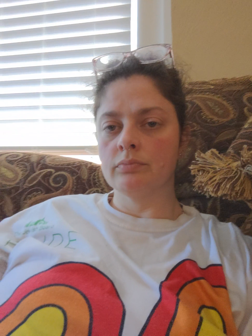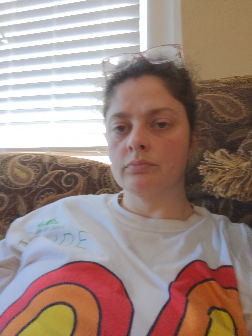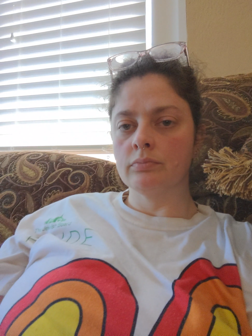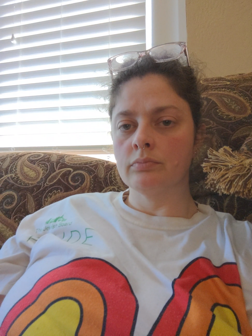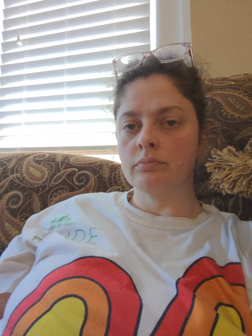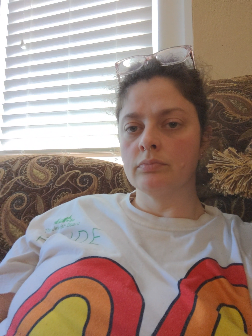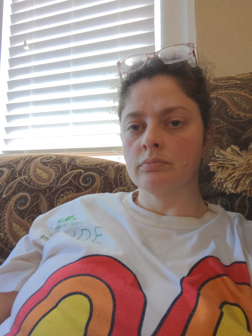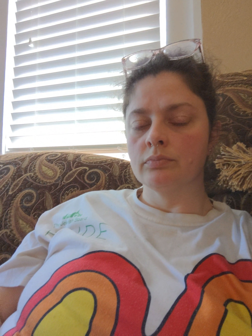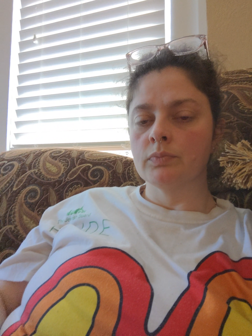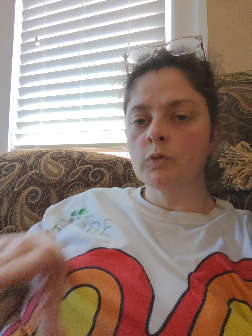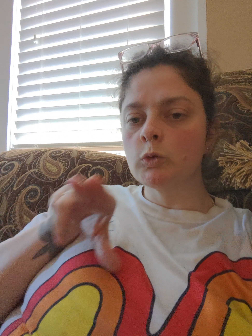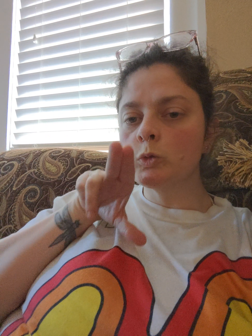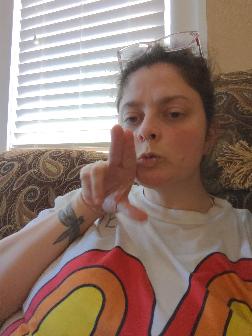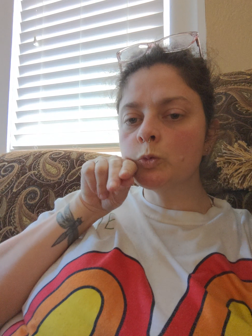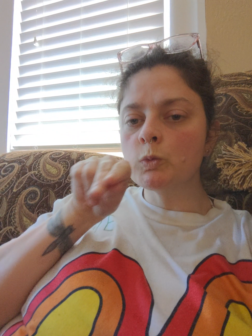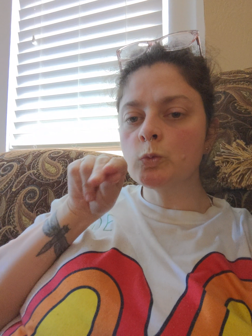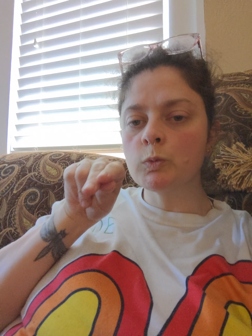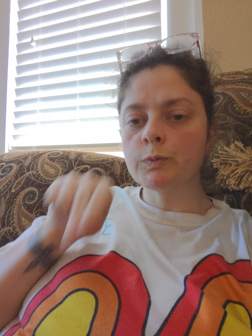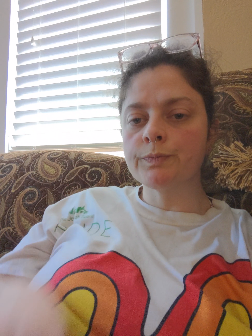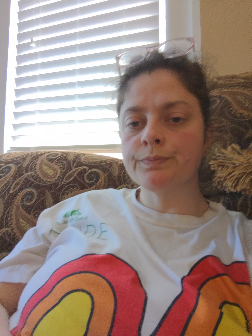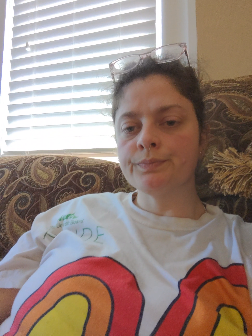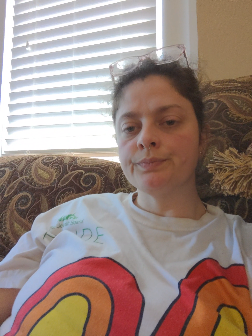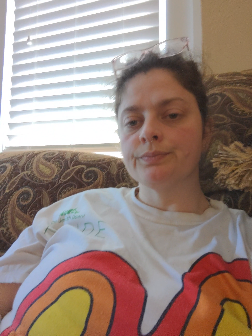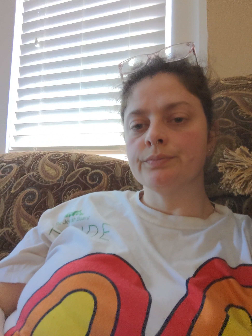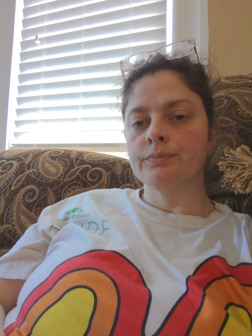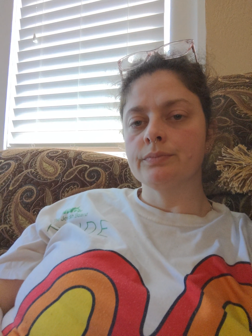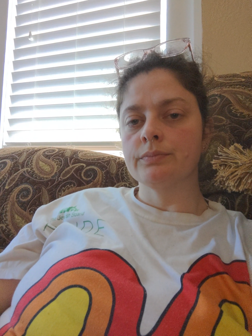goose